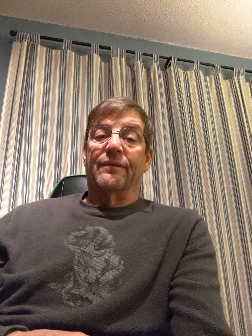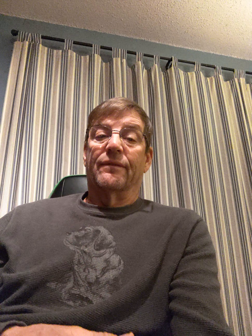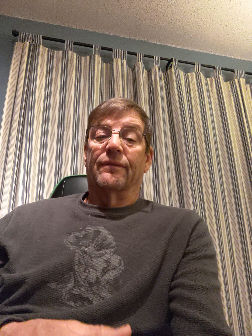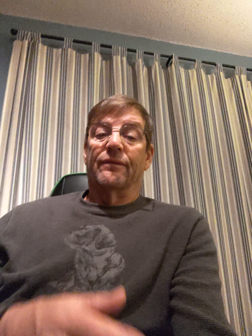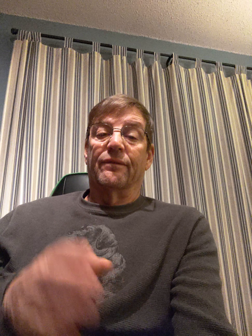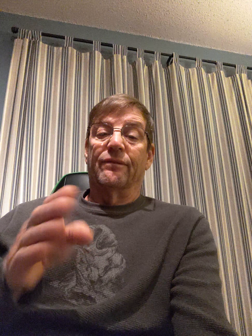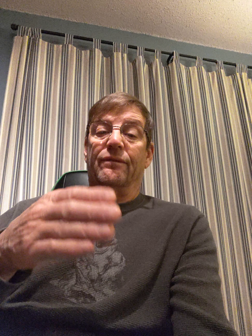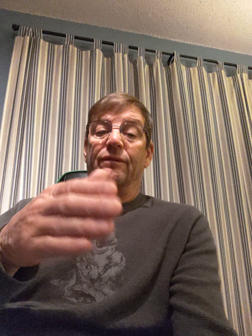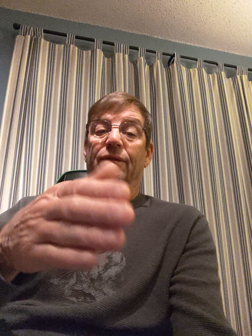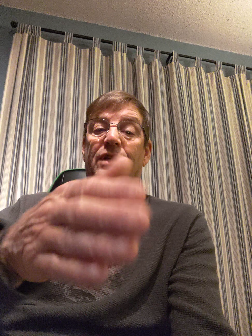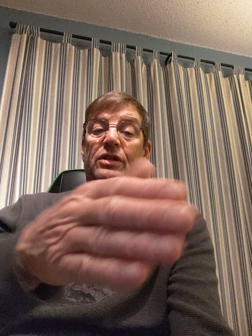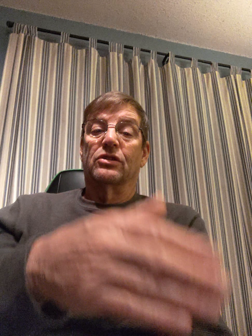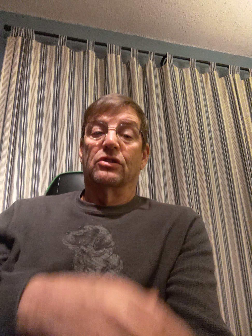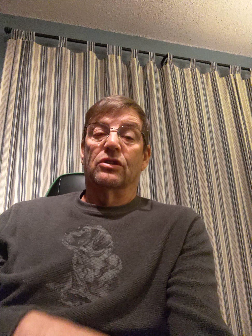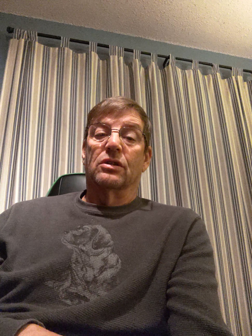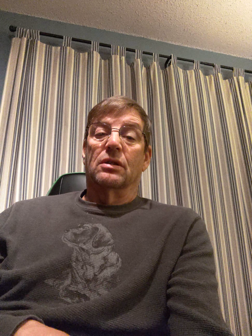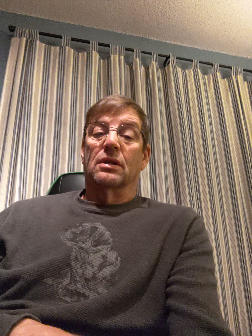fish